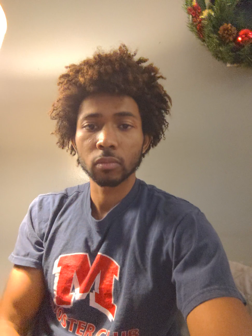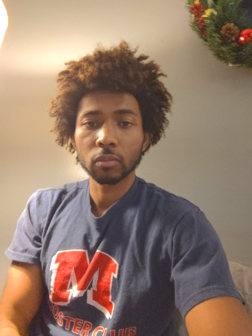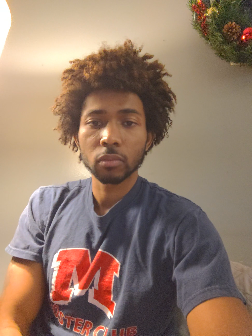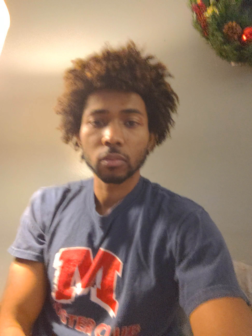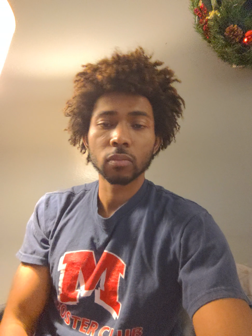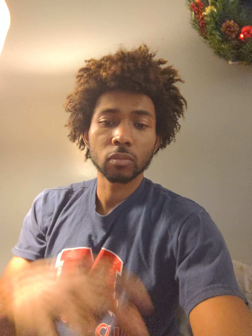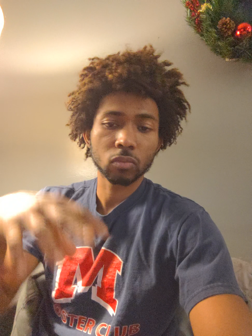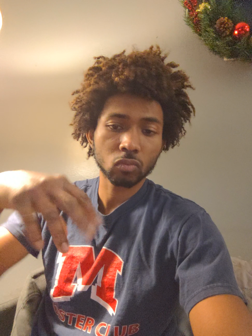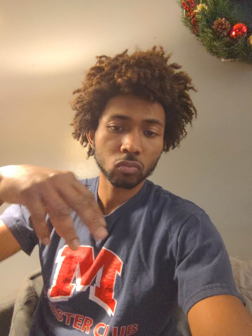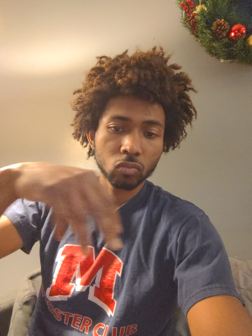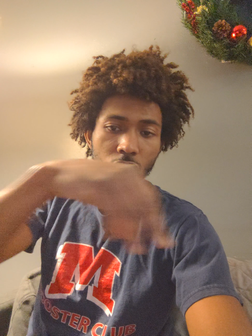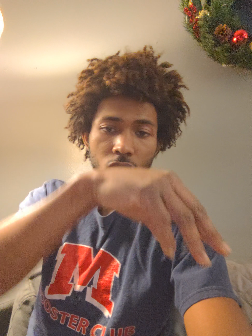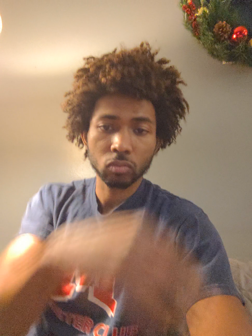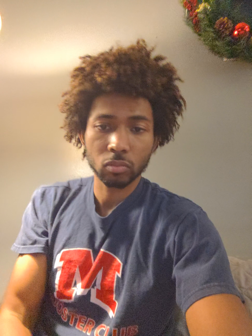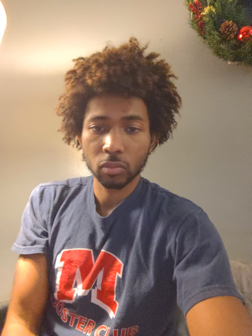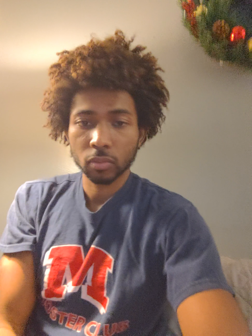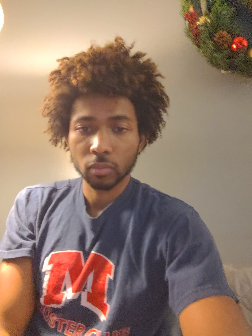vacuum